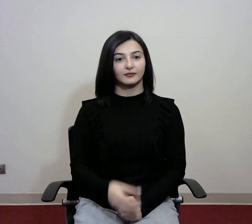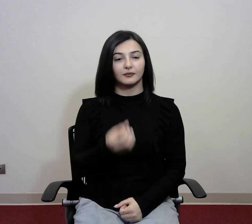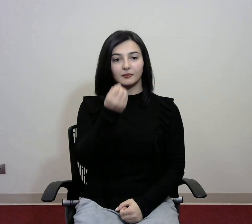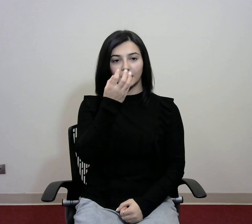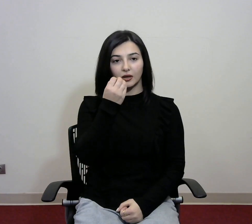bakı